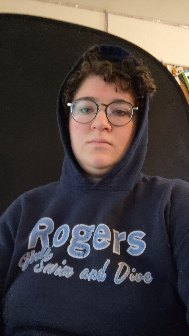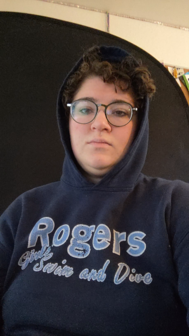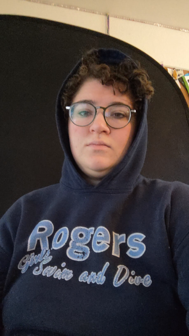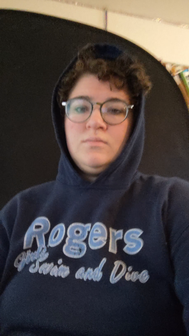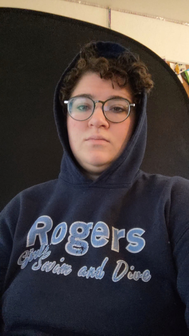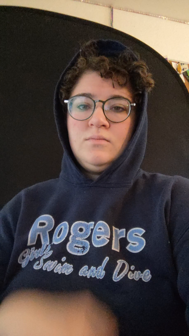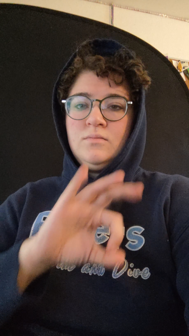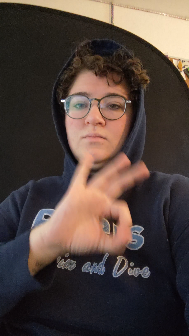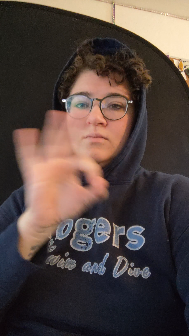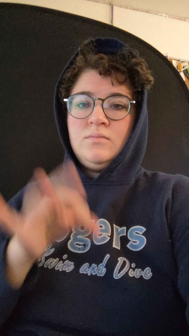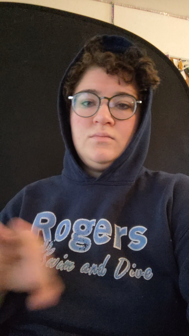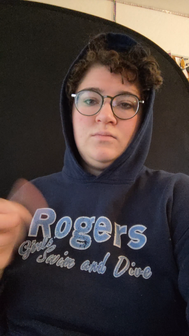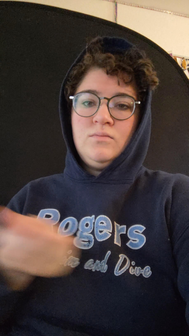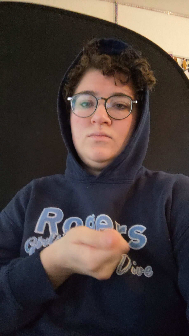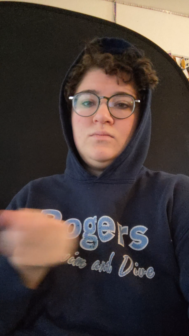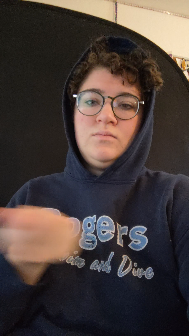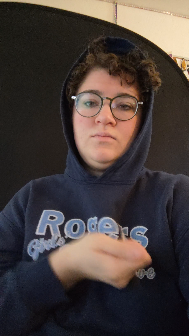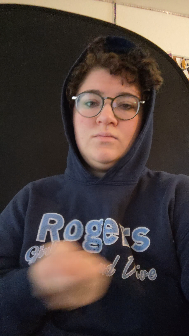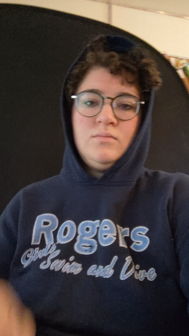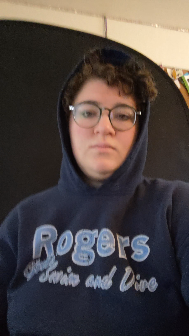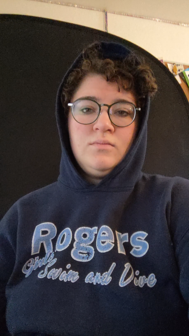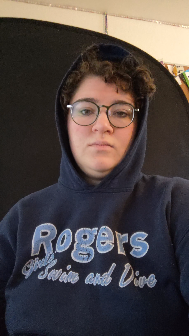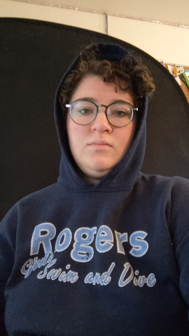hose